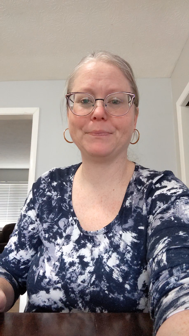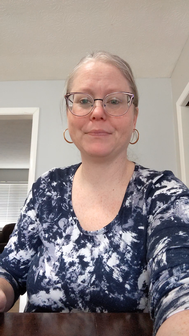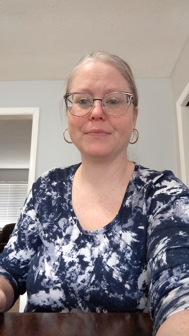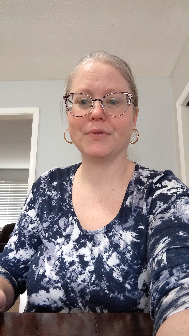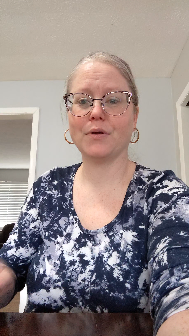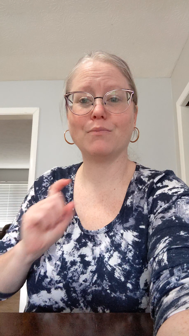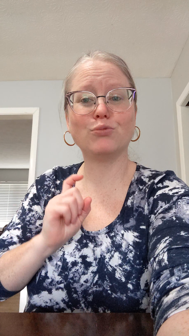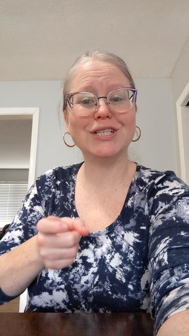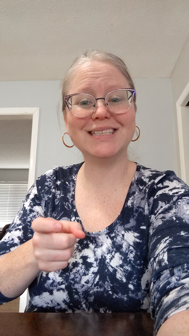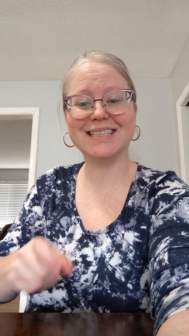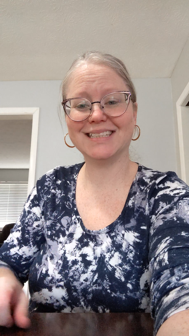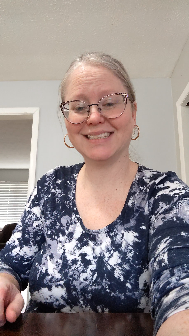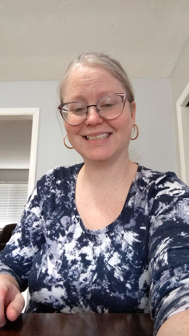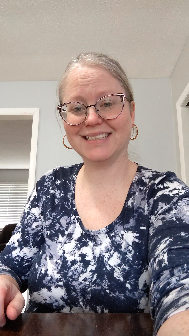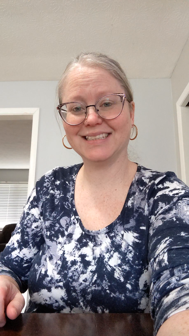present